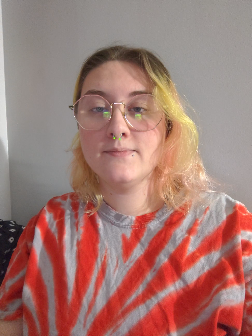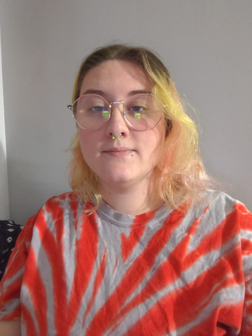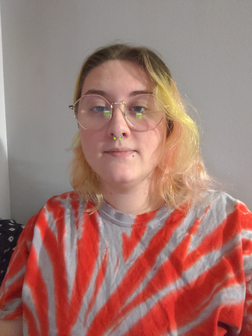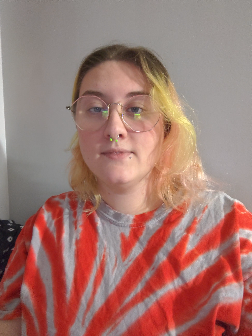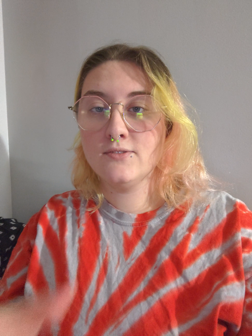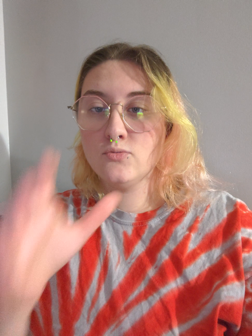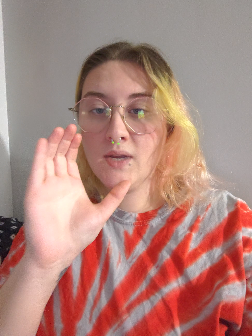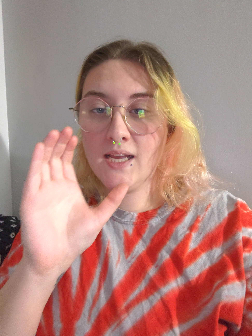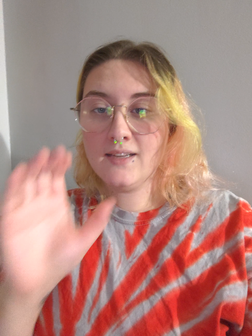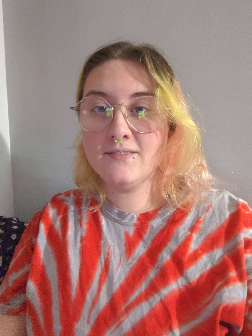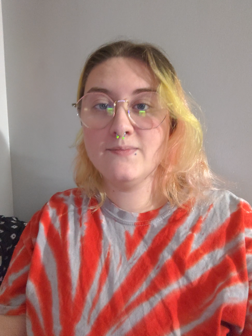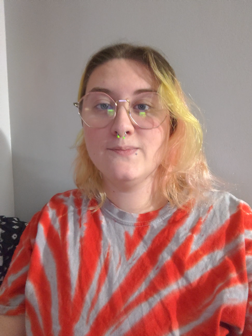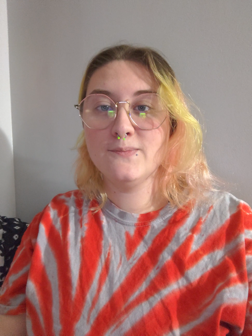drink